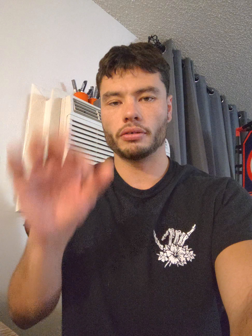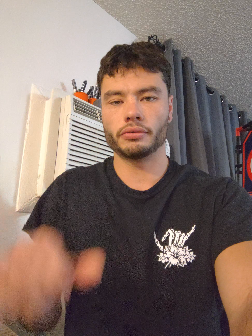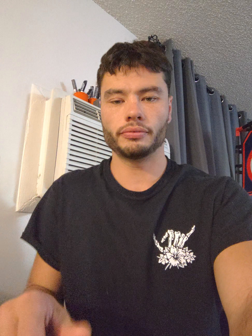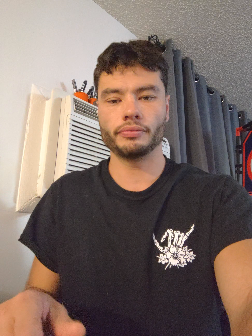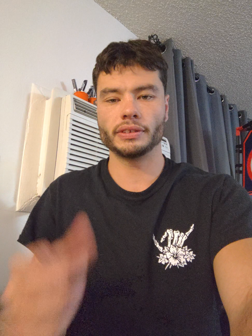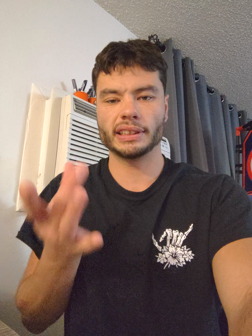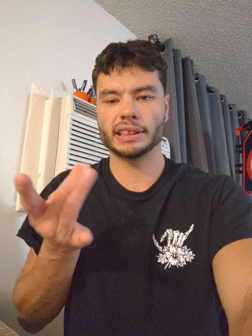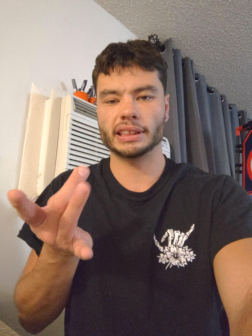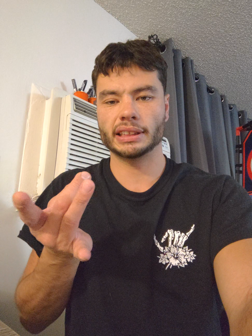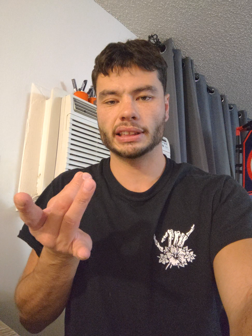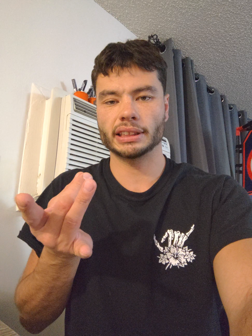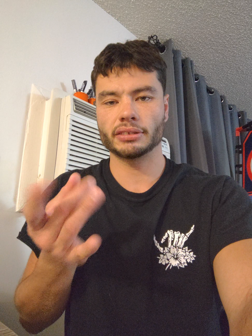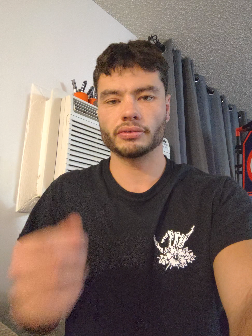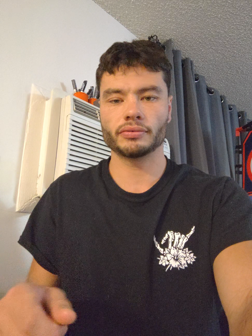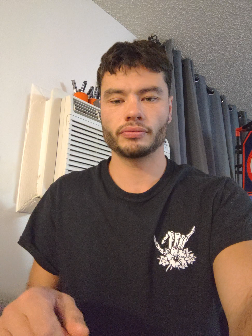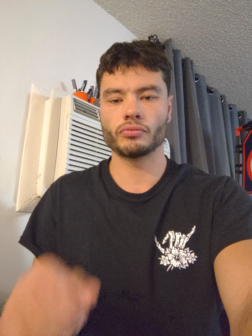sticky